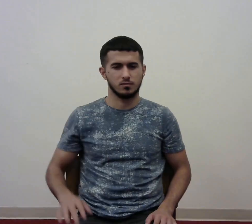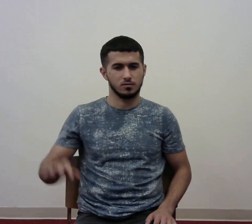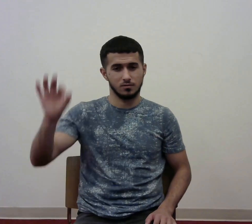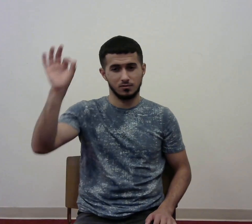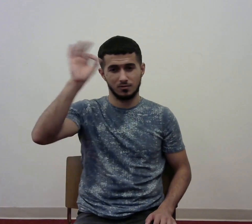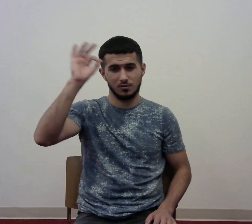ayaqyolu